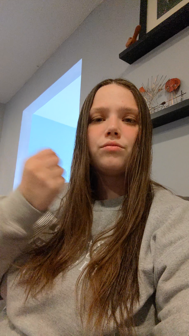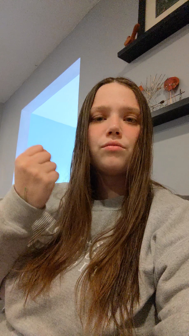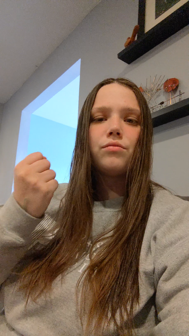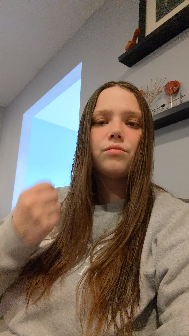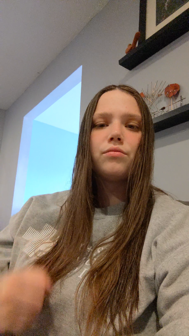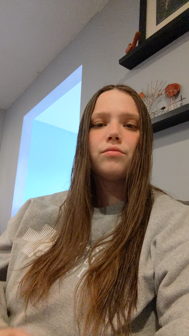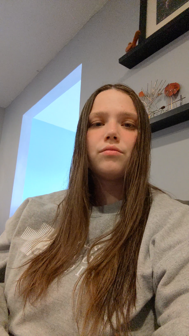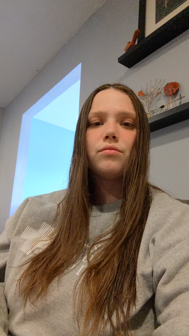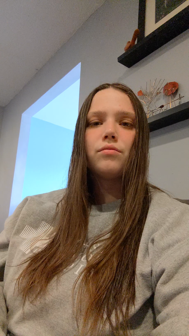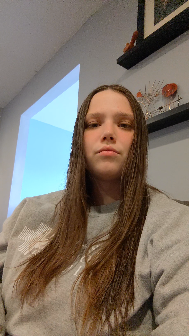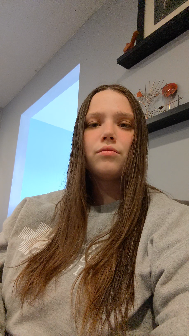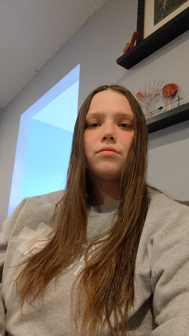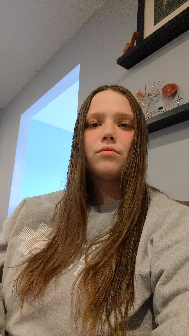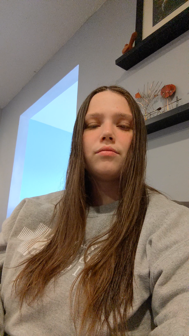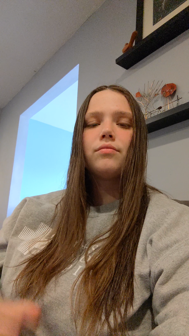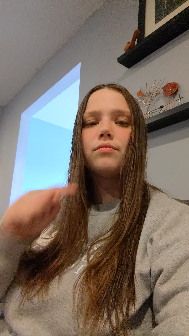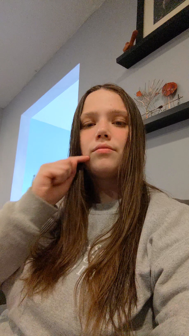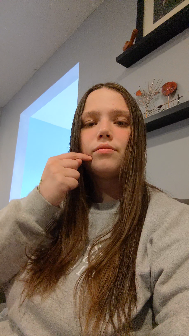candy